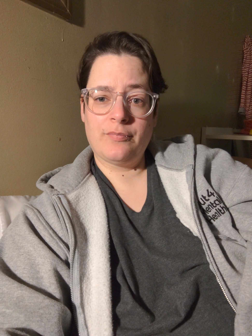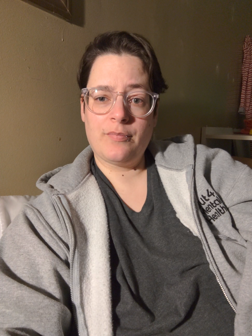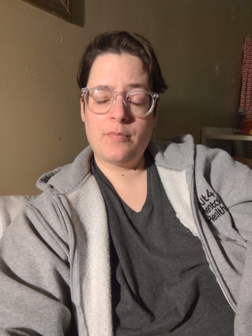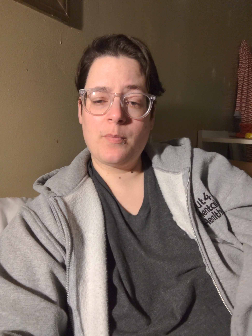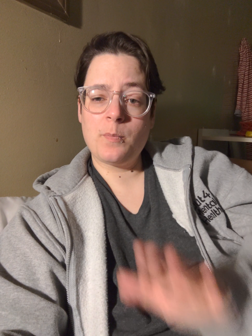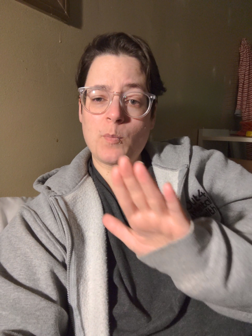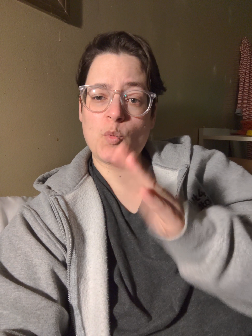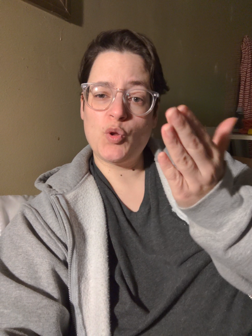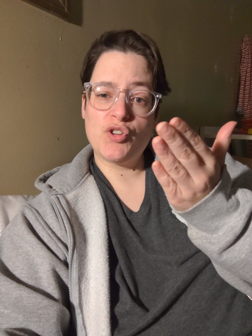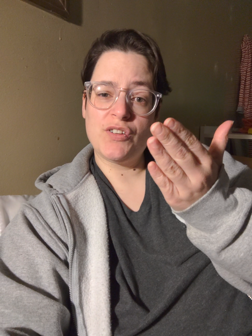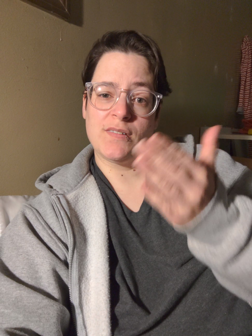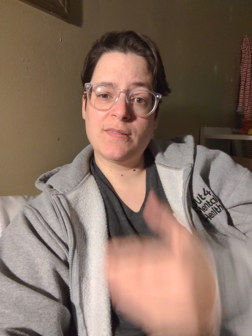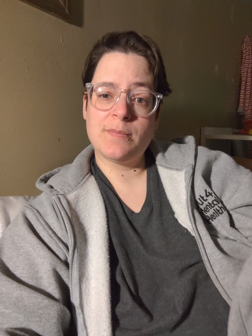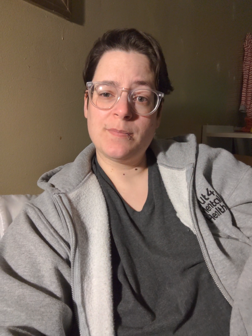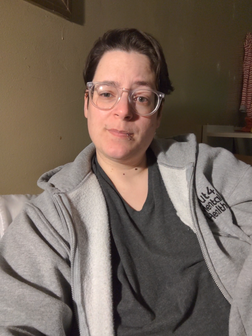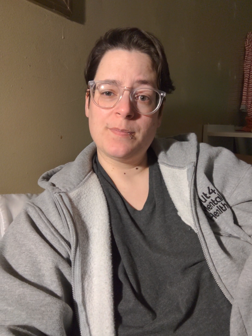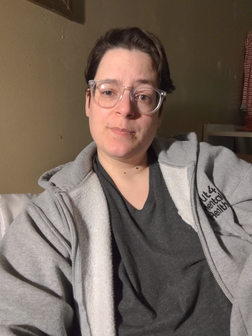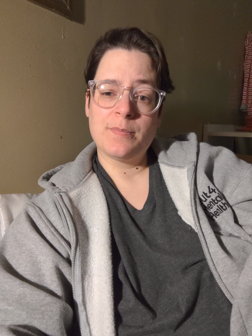book